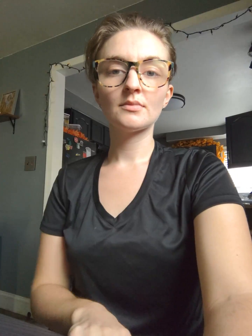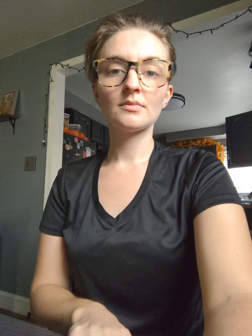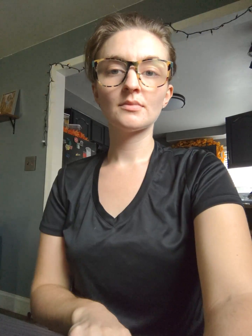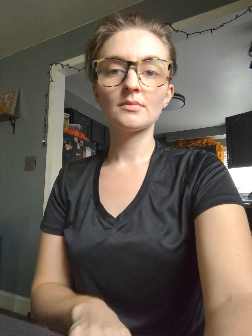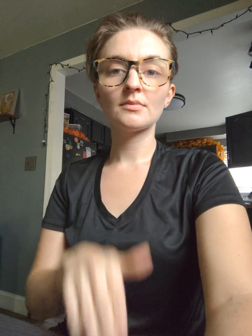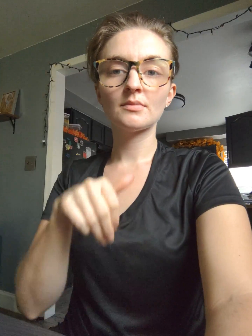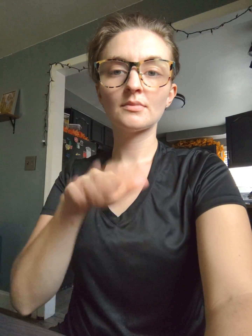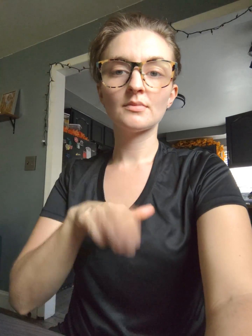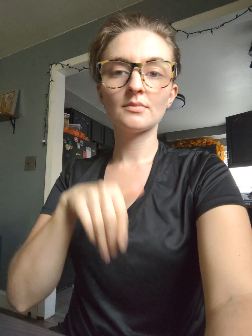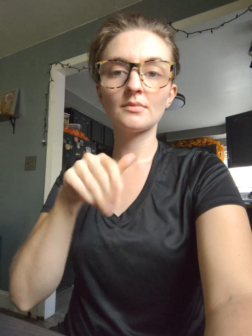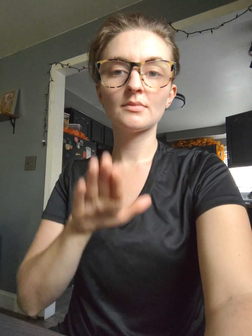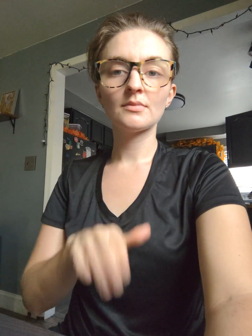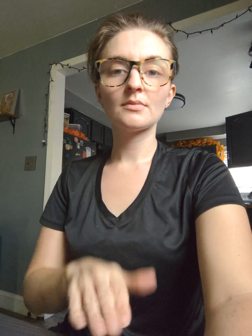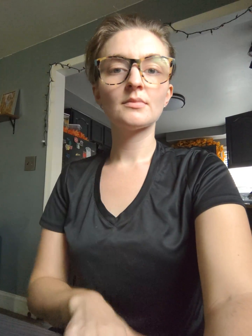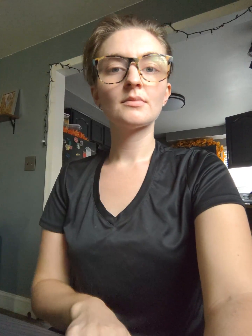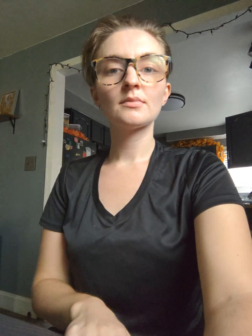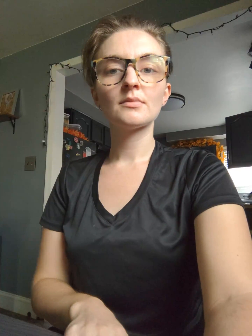paint